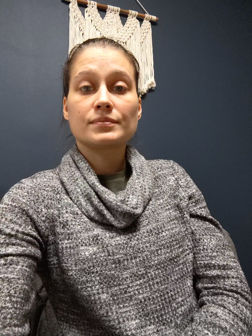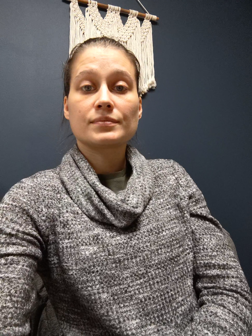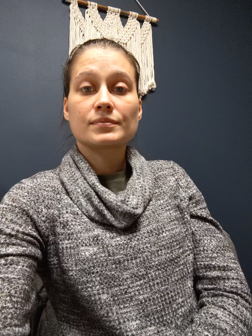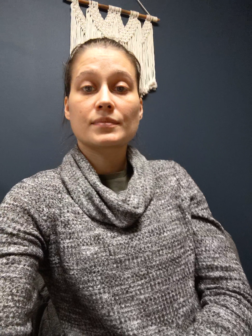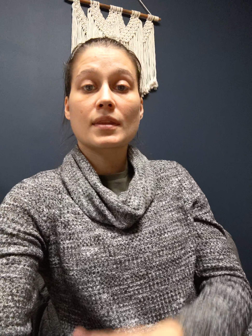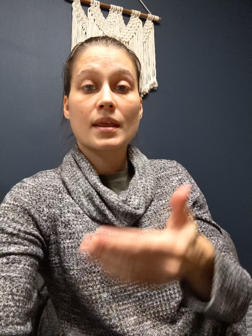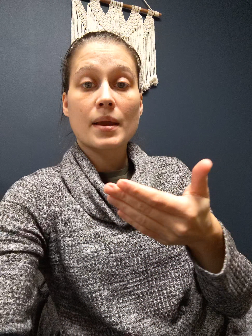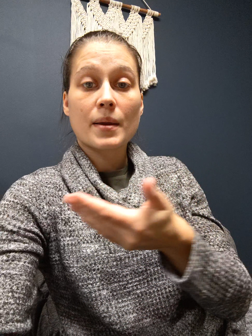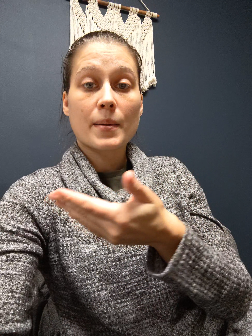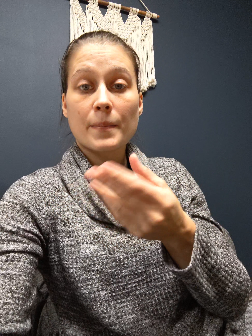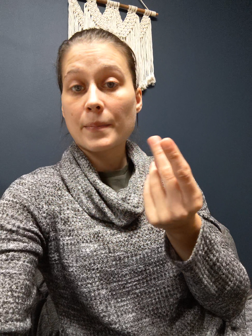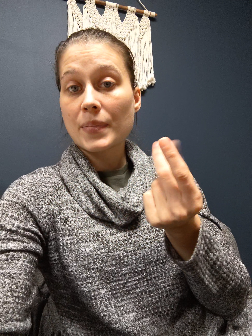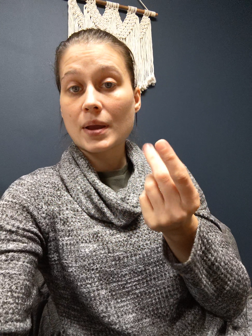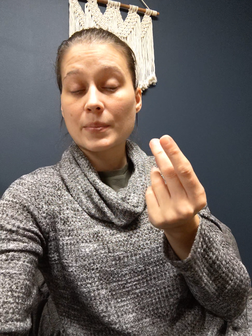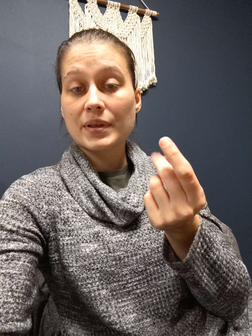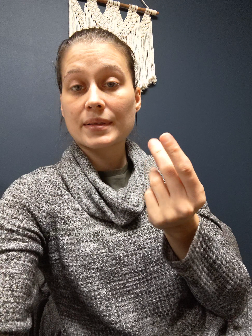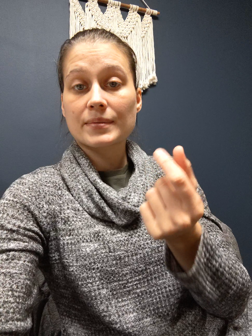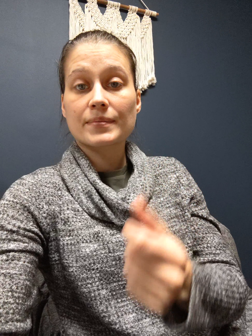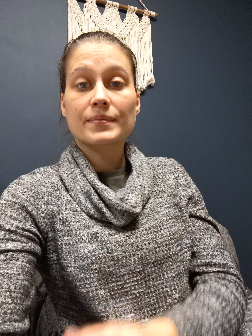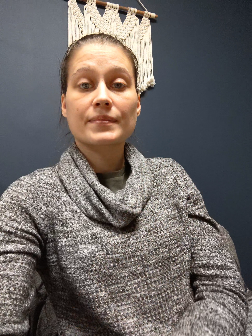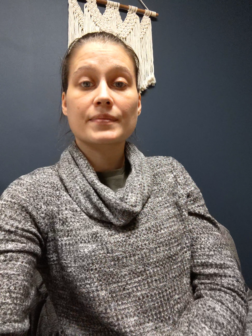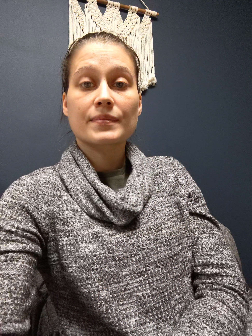puppy